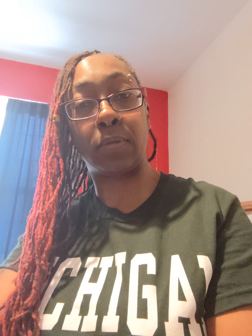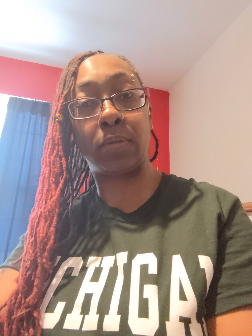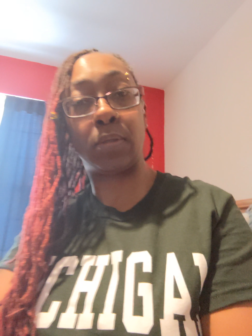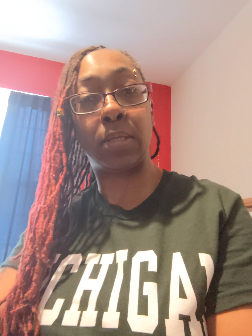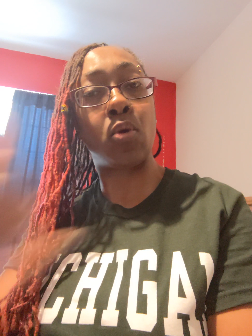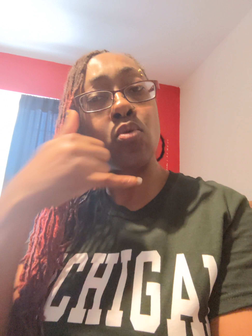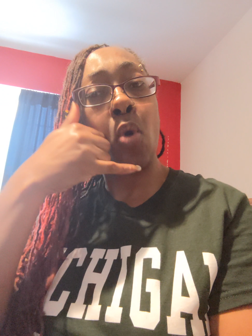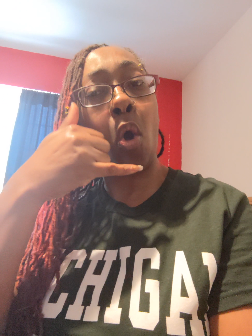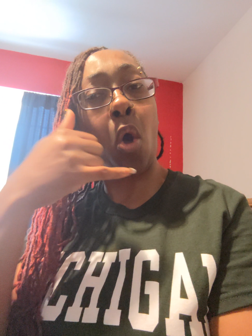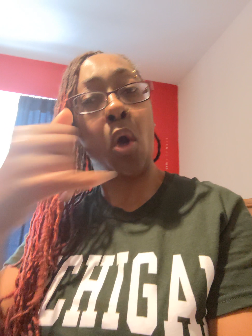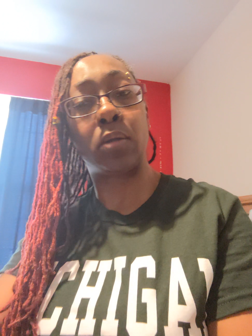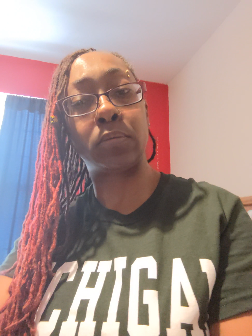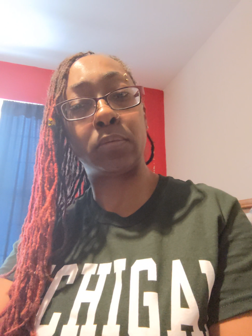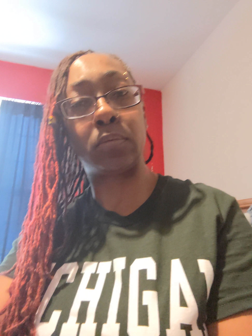call on the phone